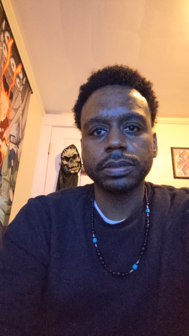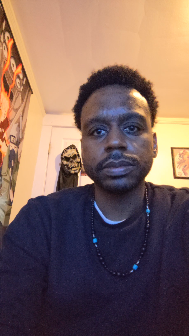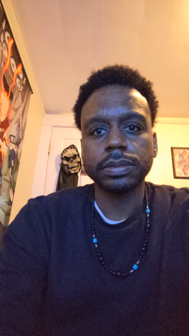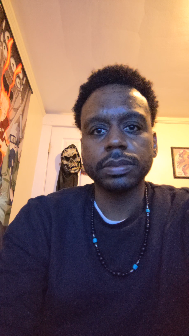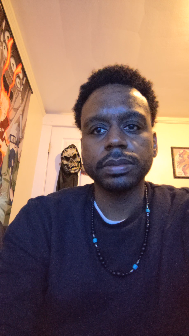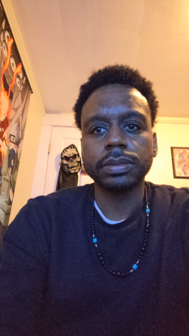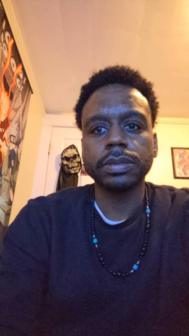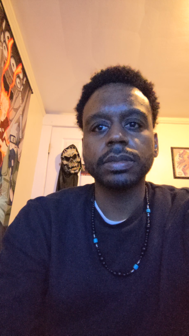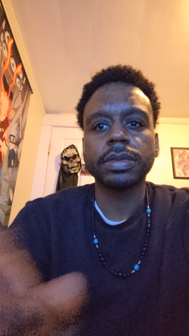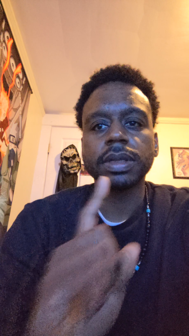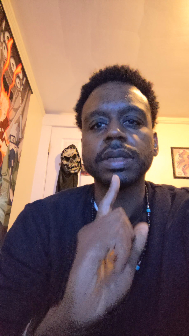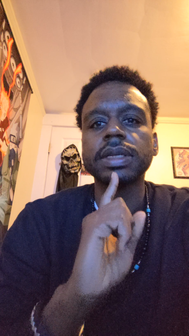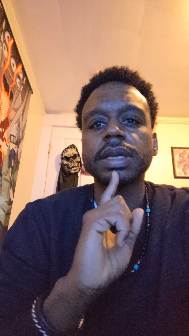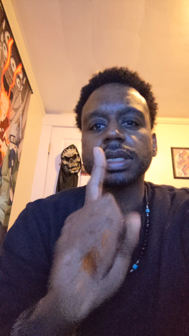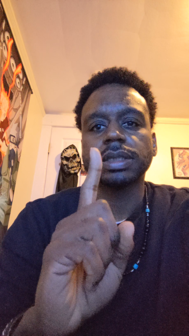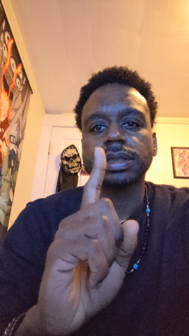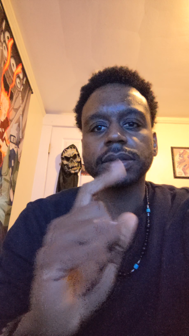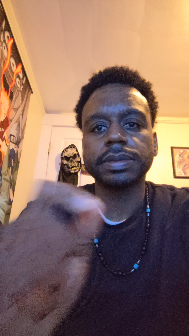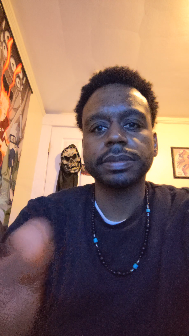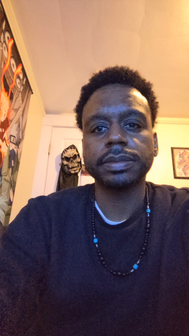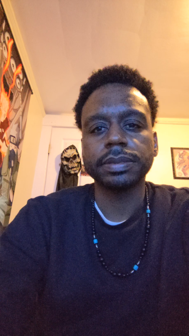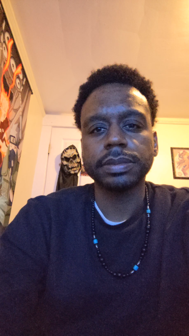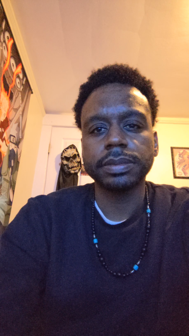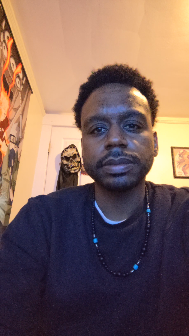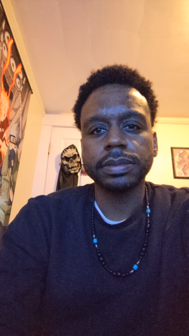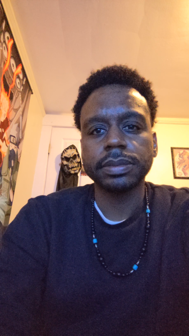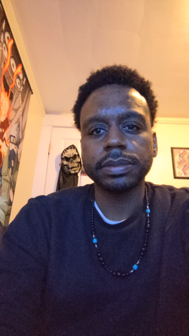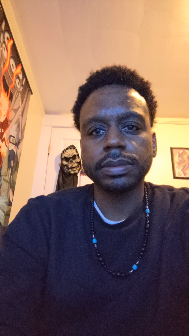is